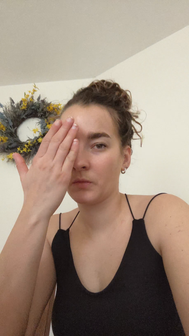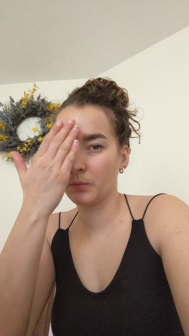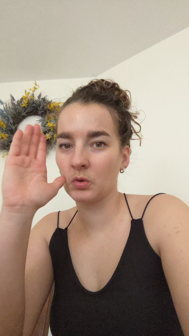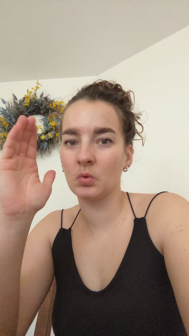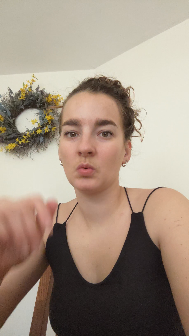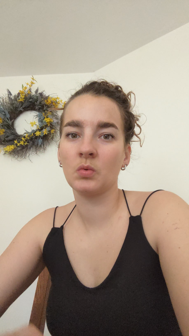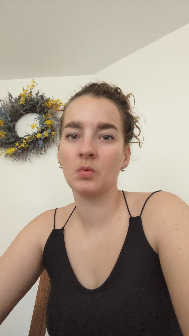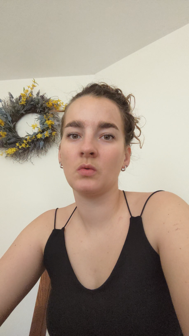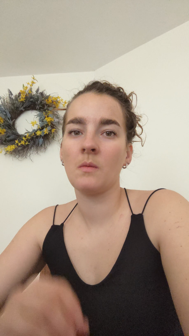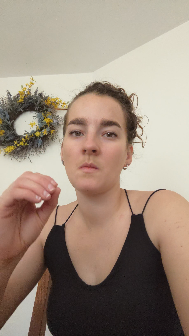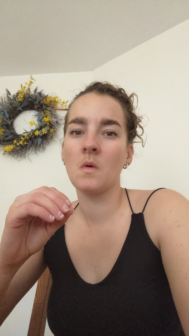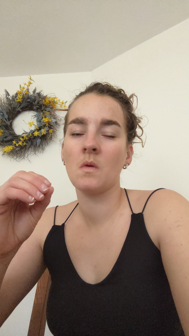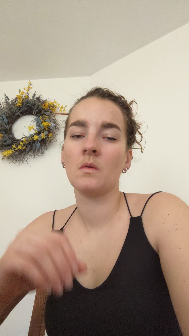more